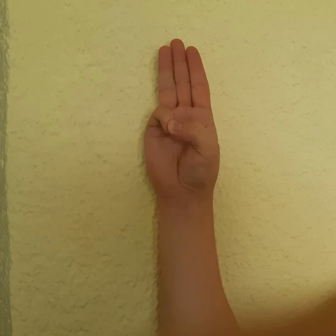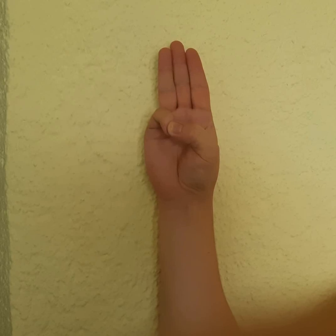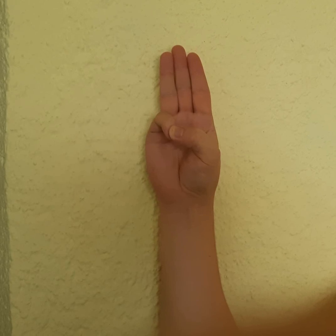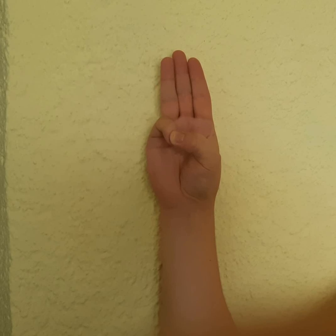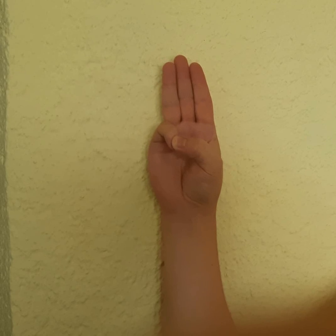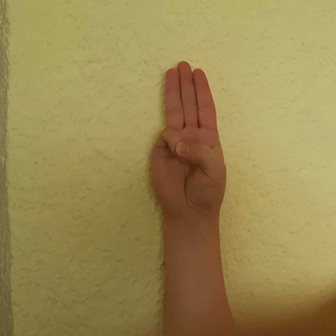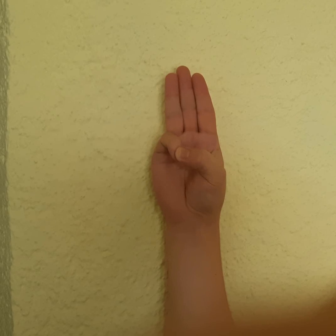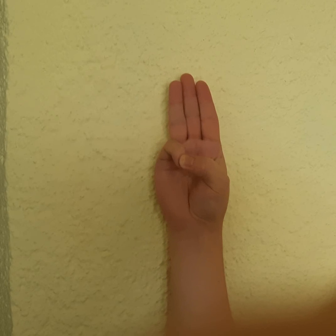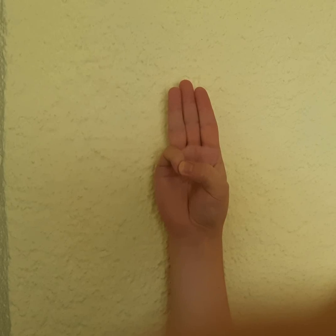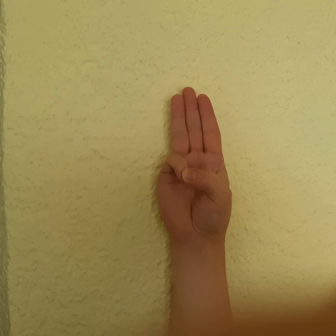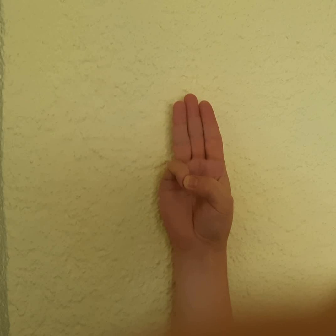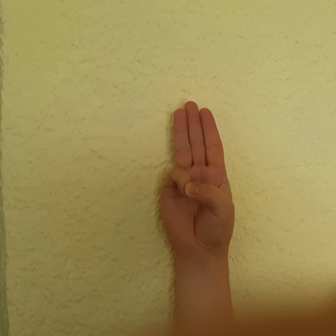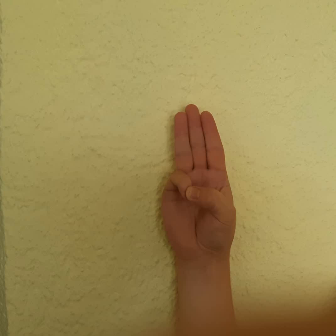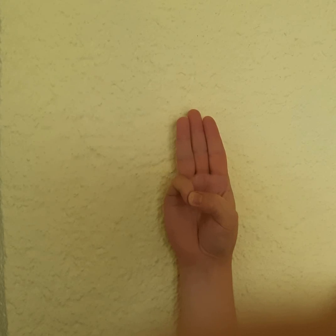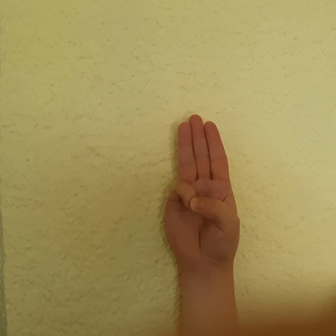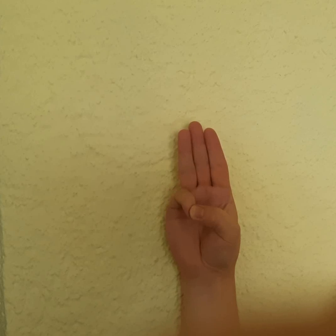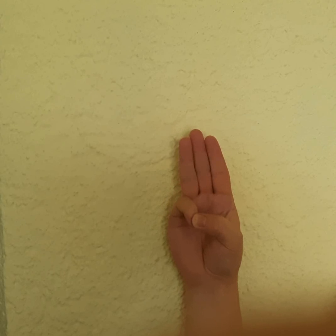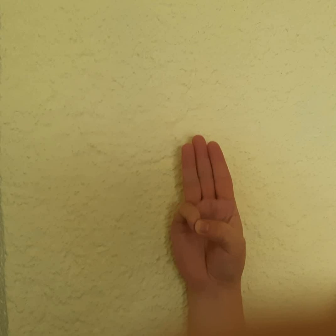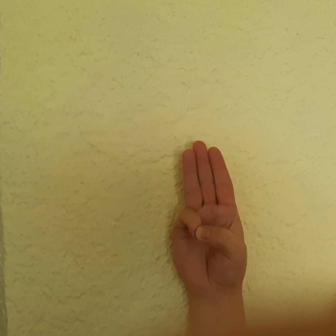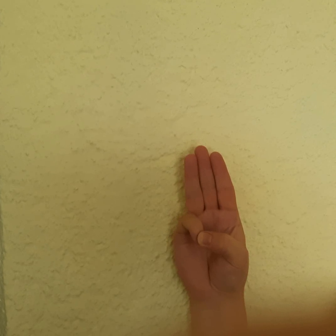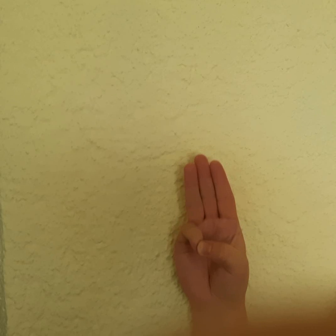Щ